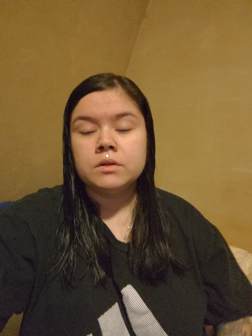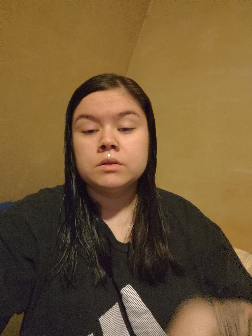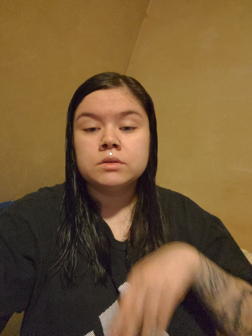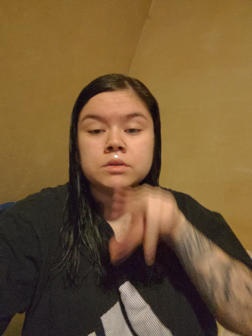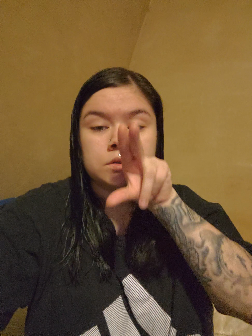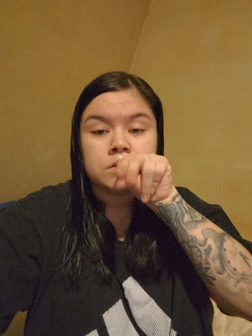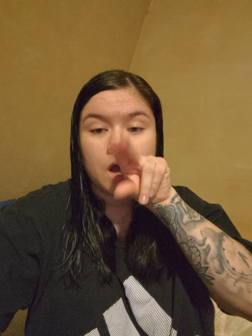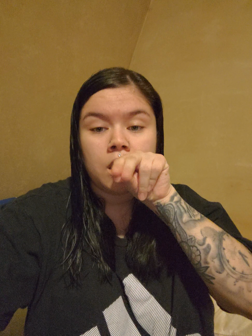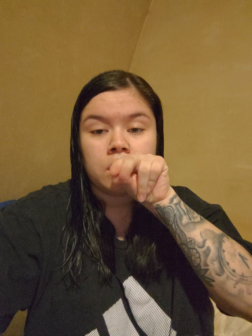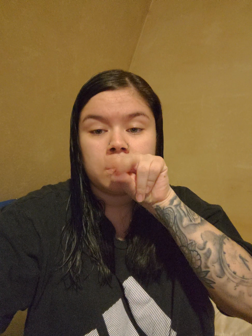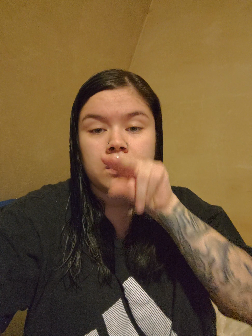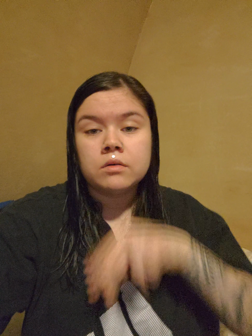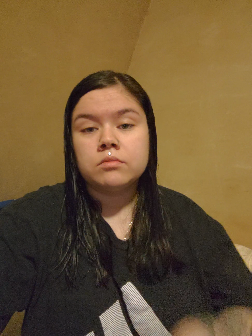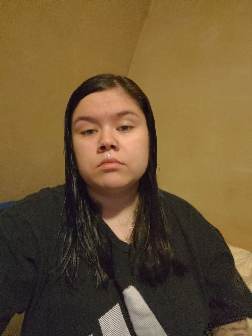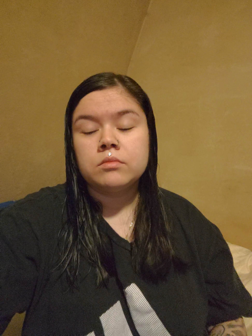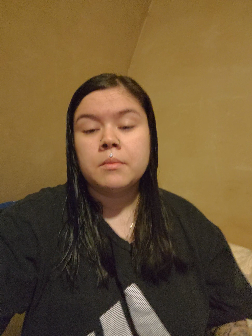duck